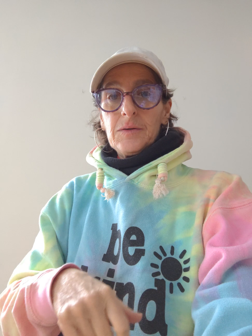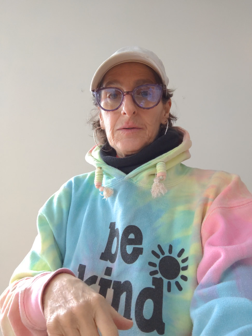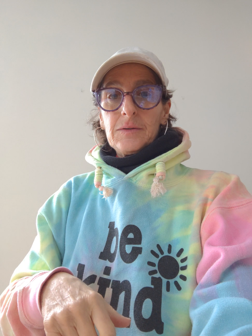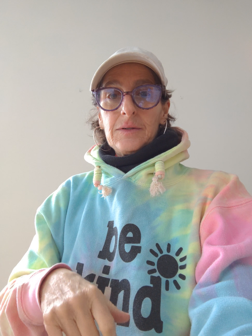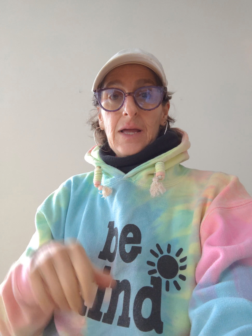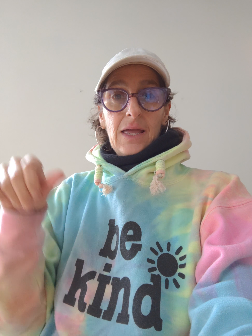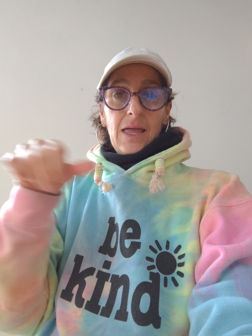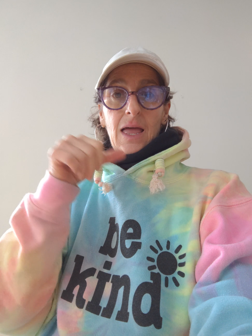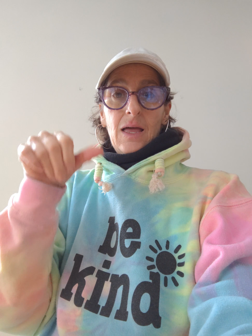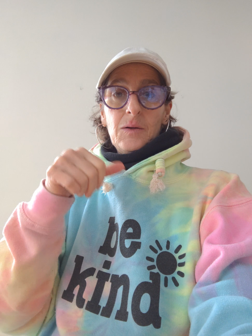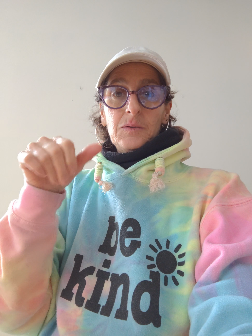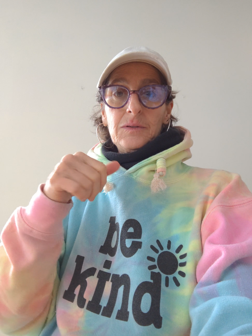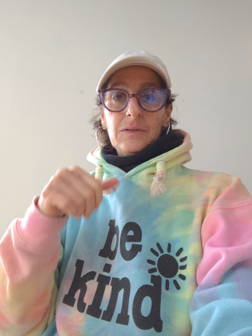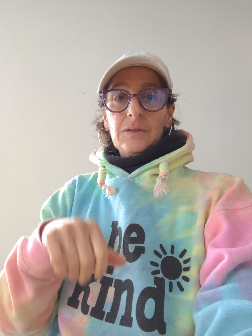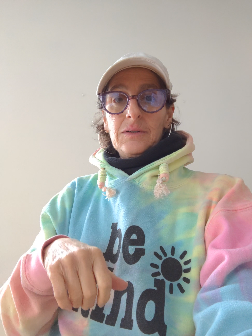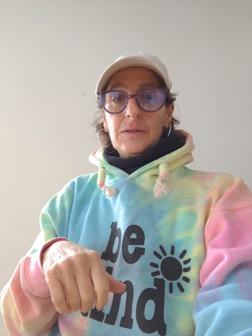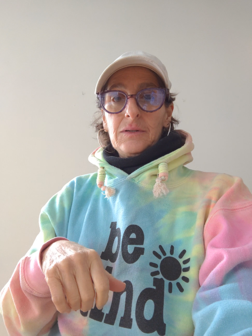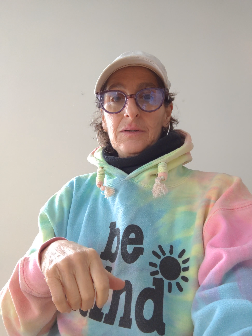carrot